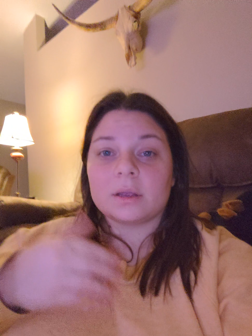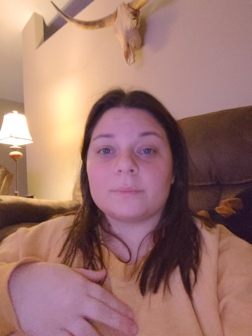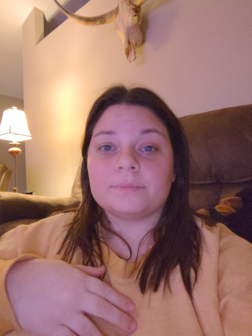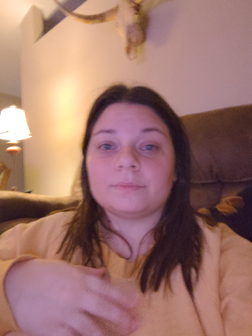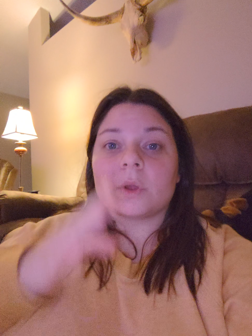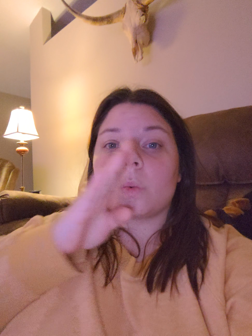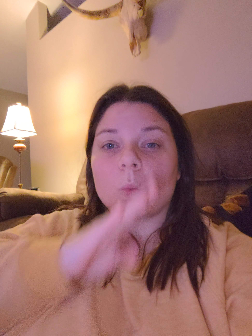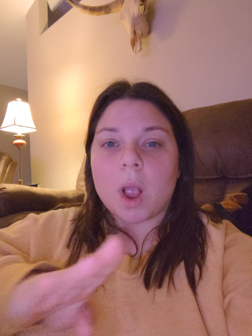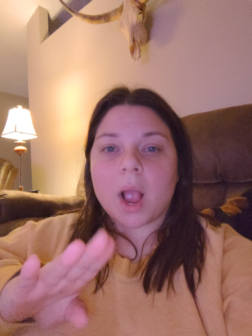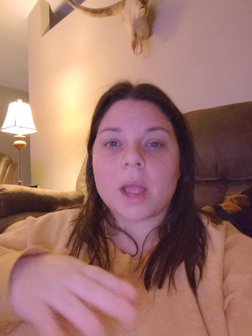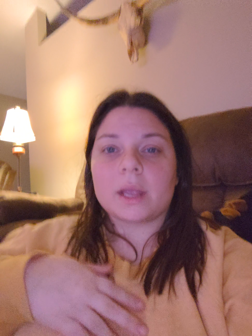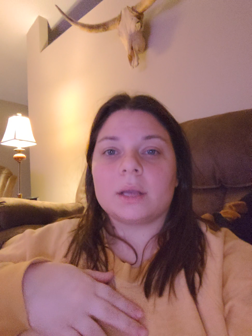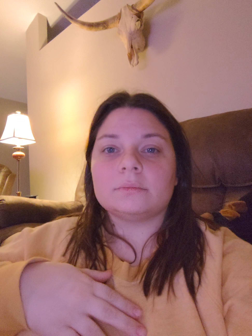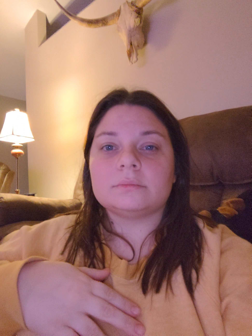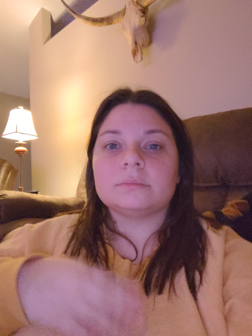quiet